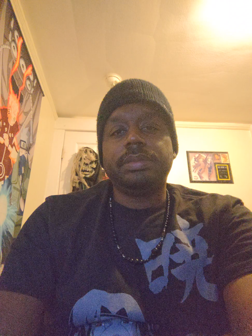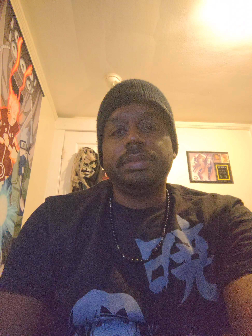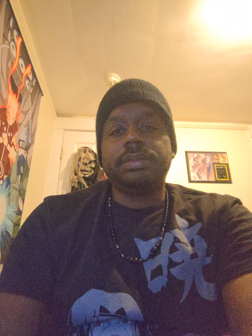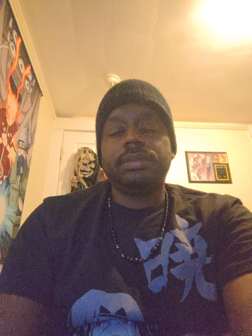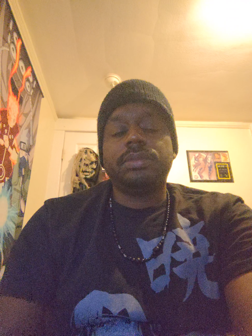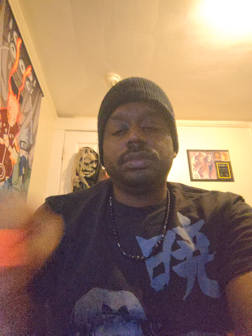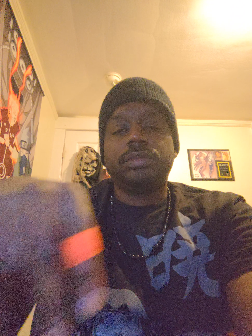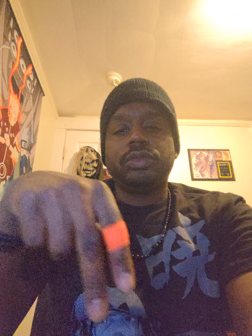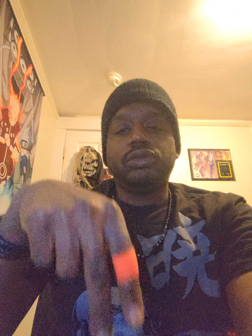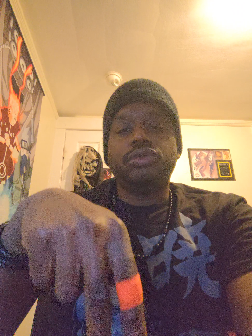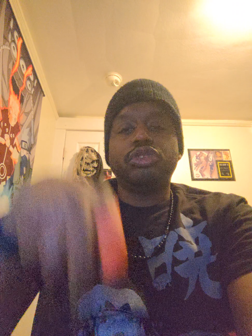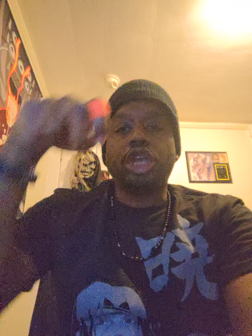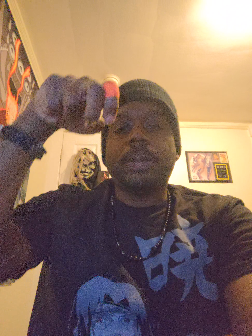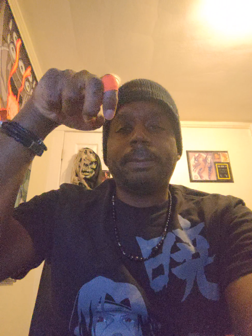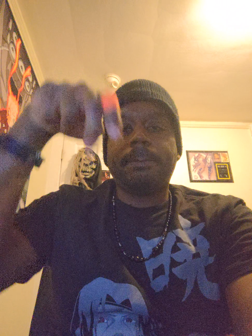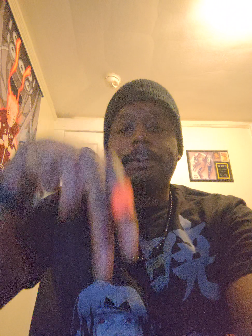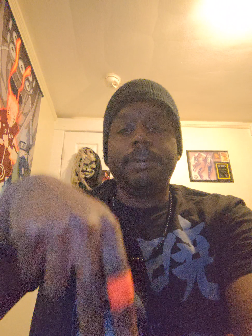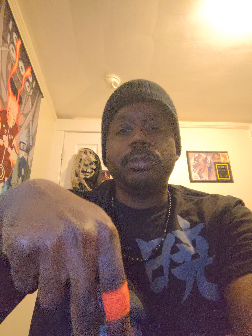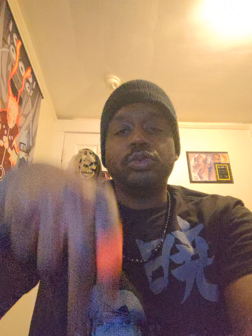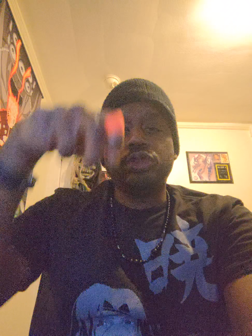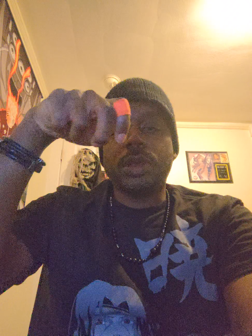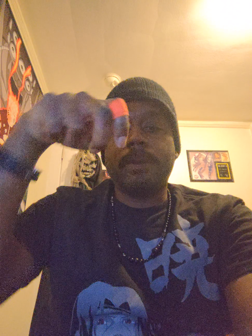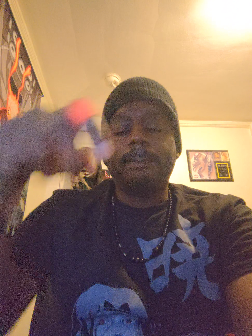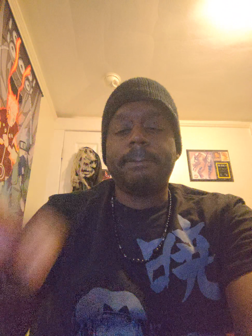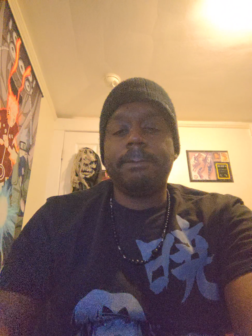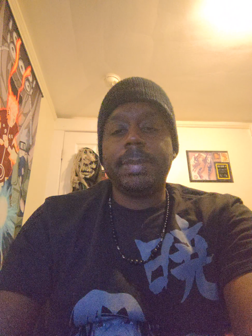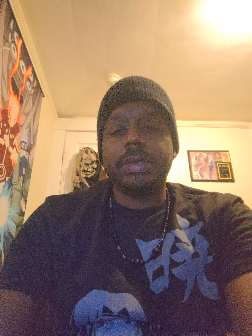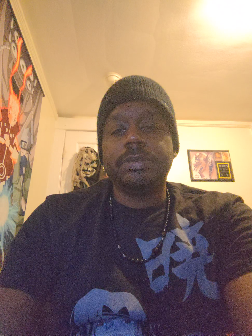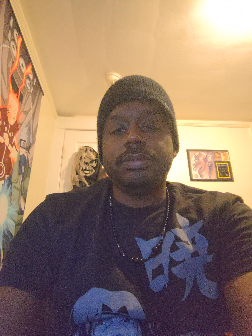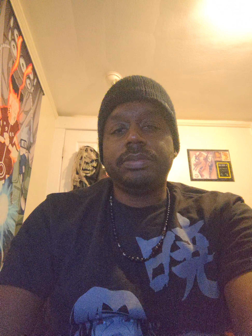jump